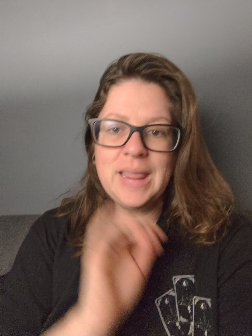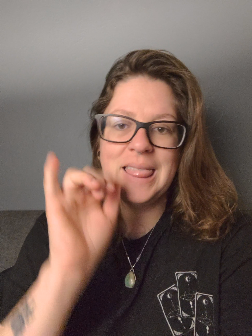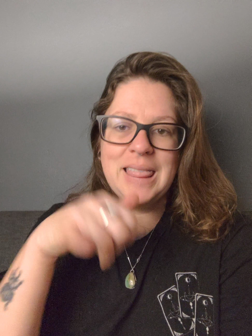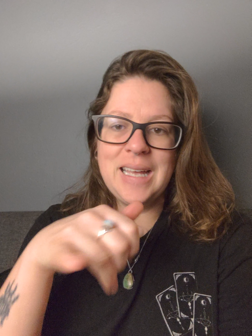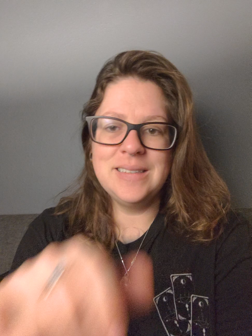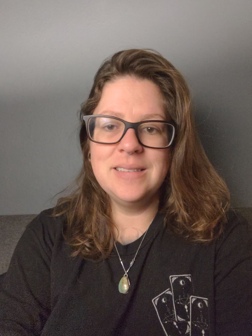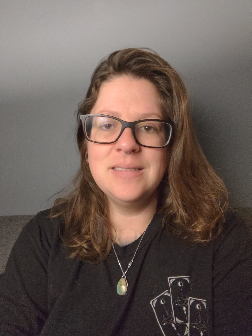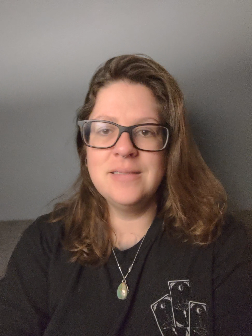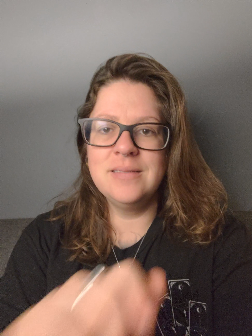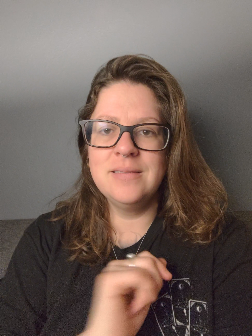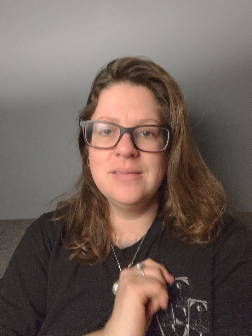that